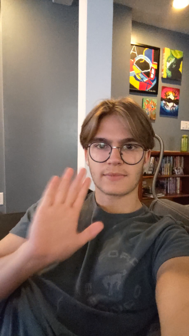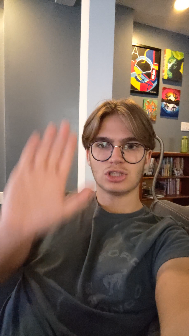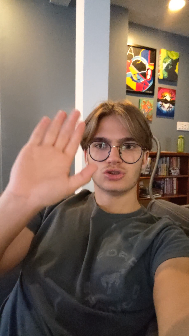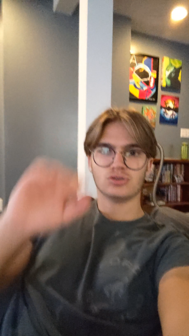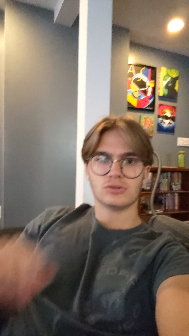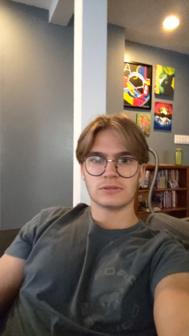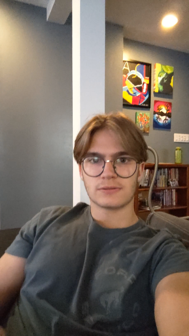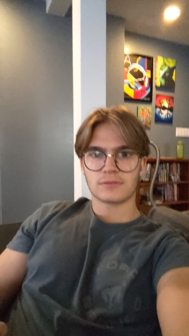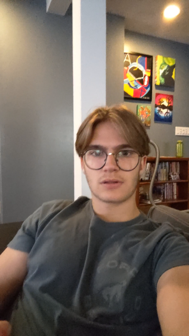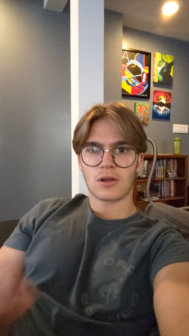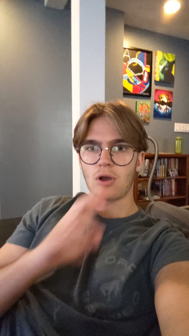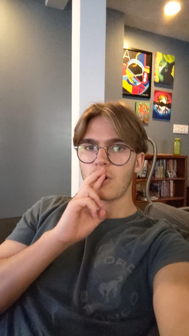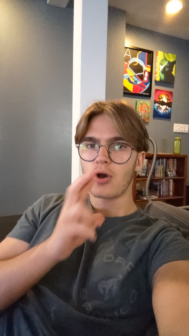are